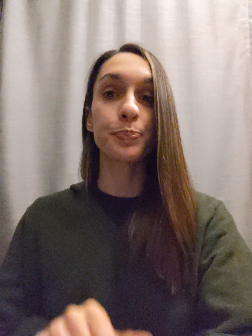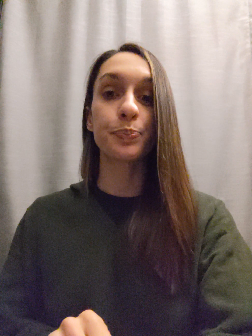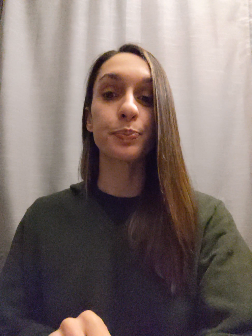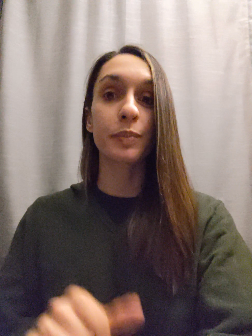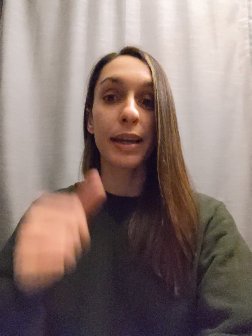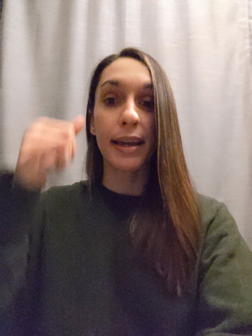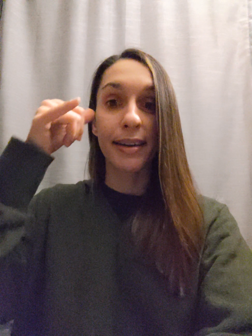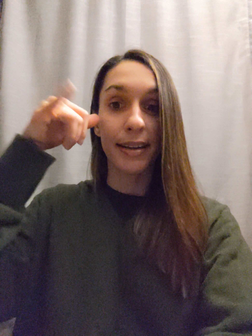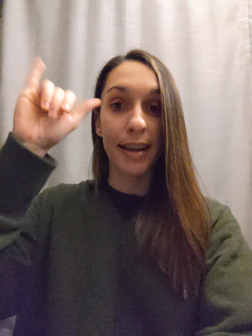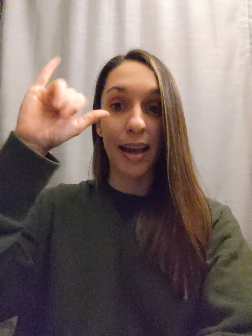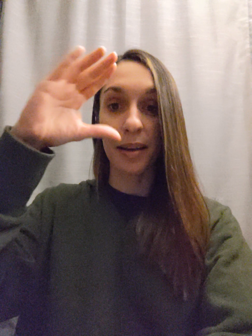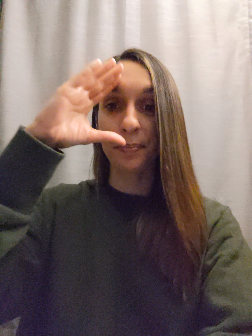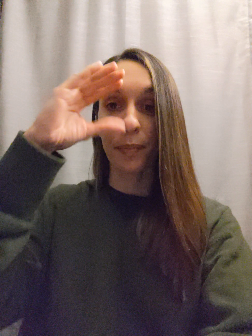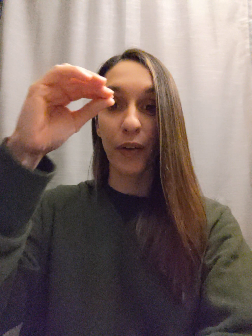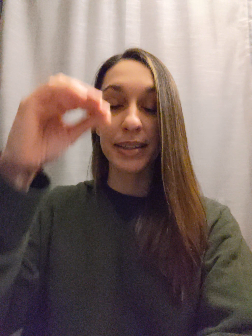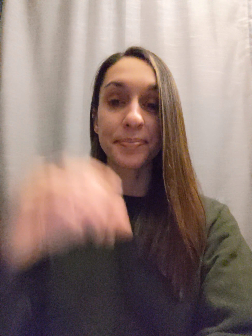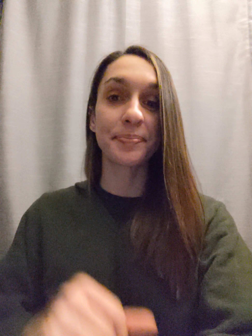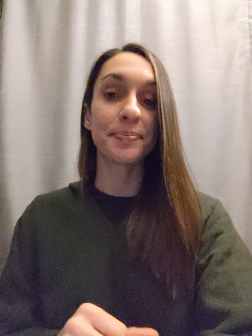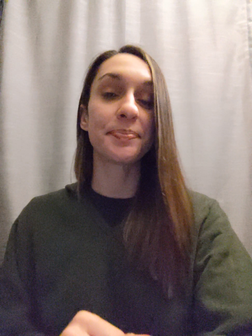cowboy